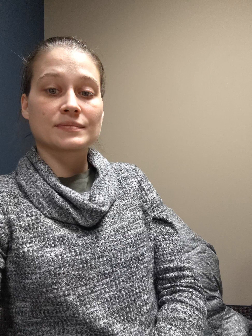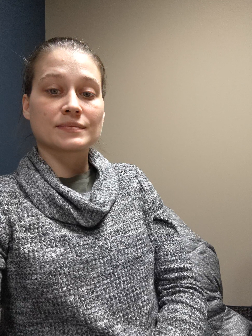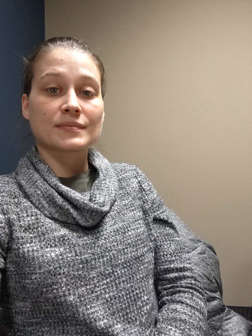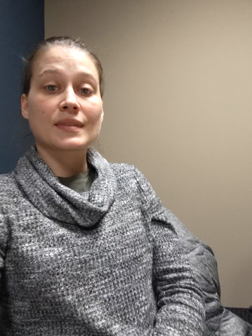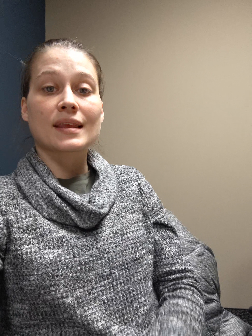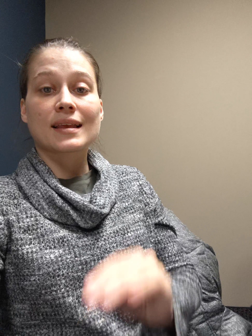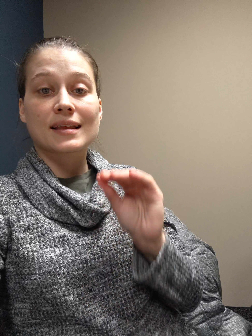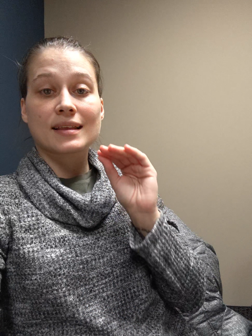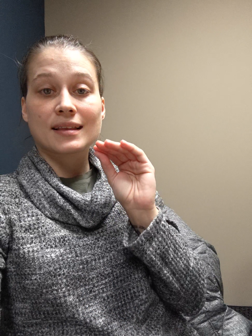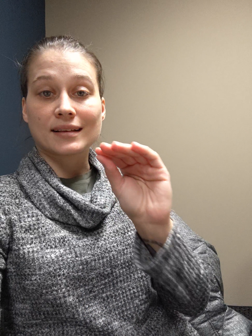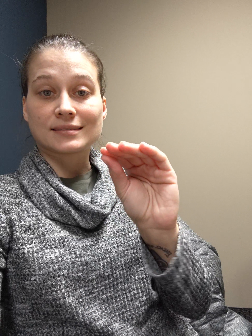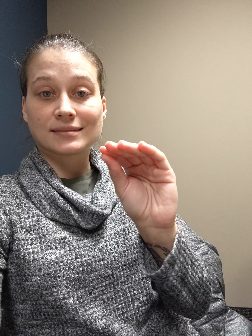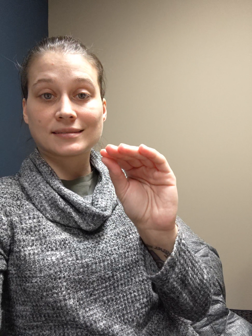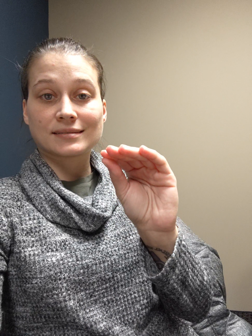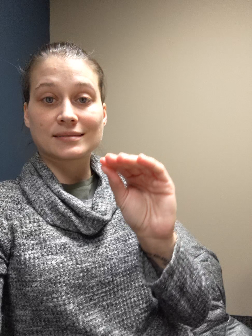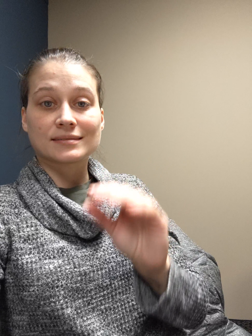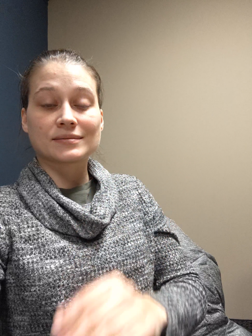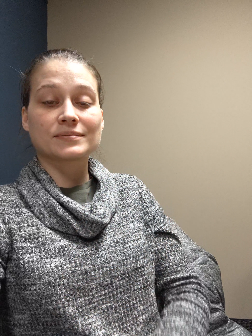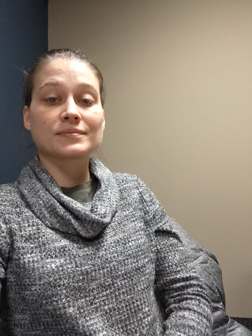kiss